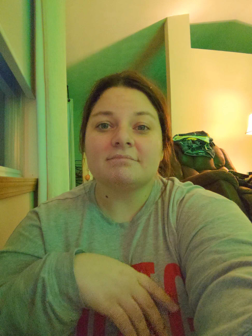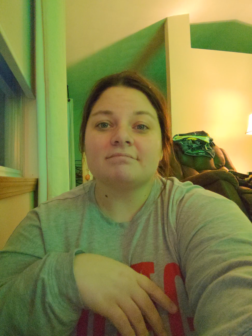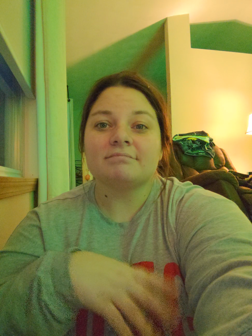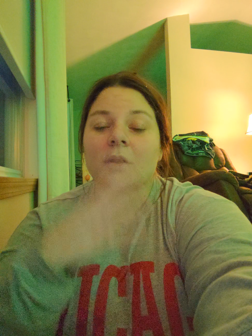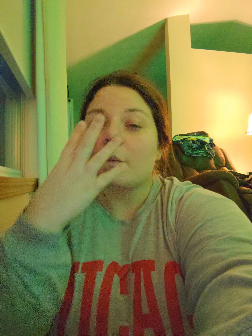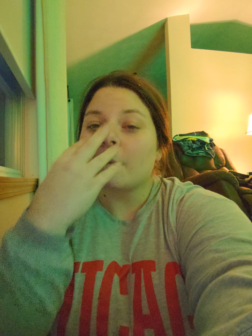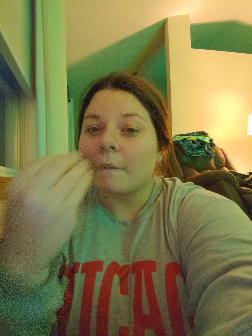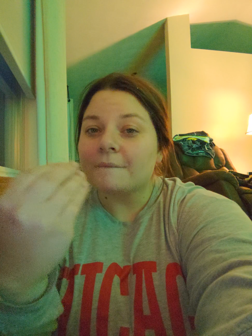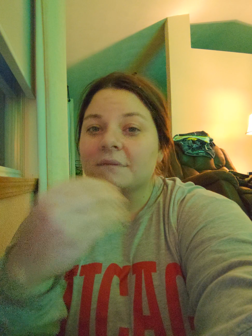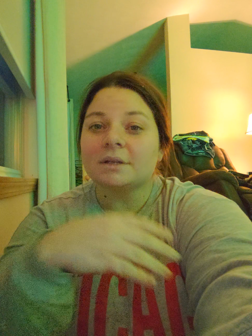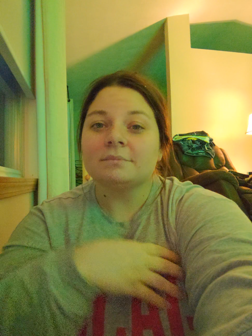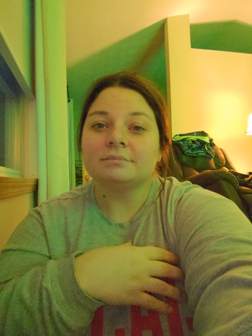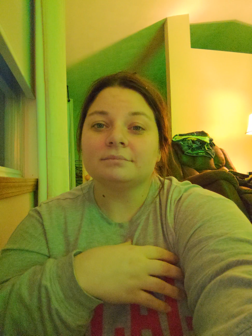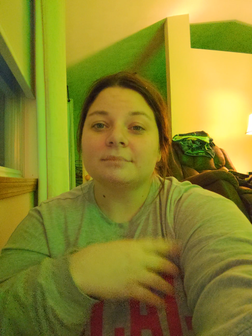wolf